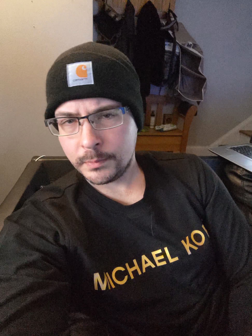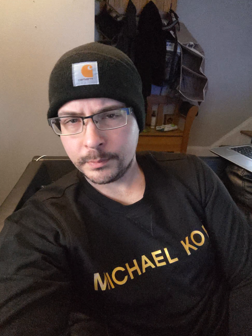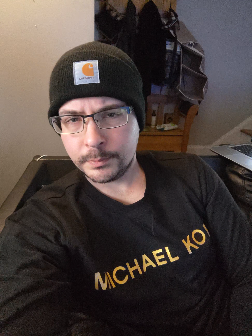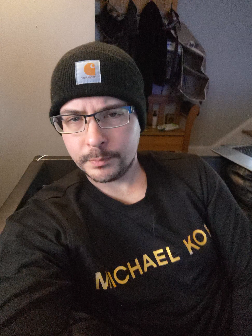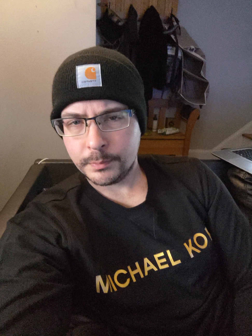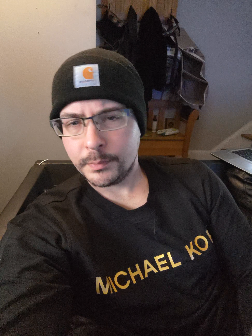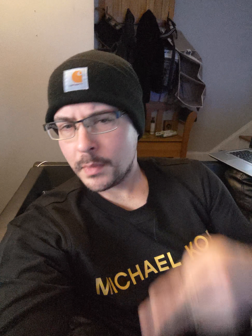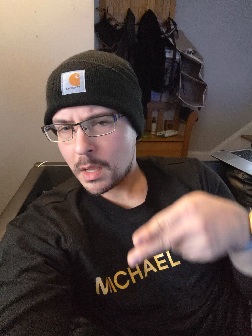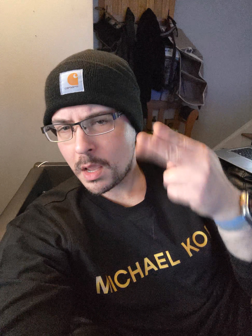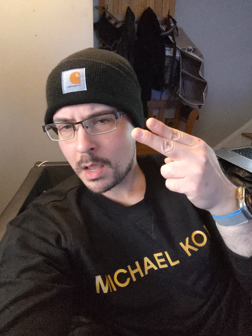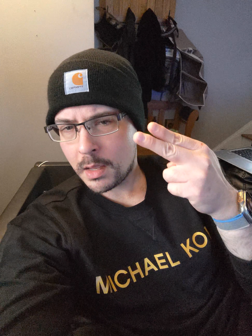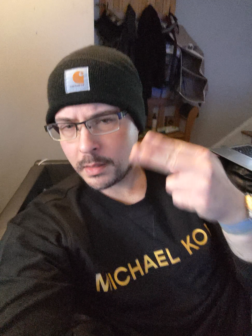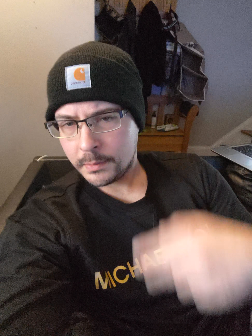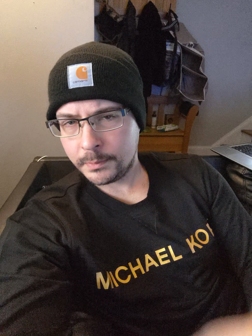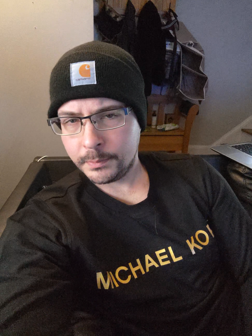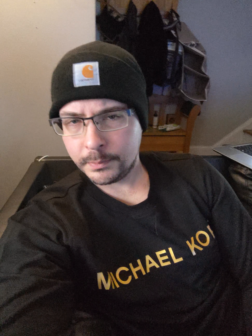high